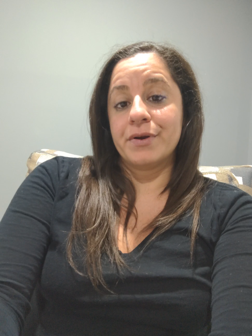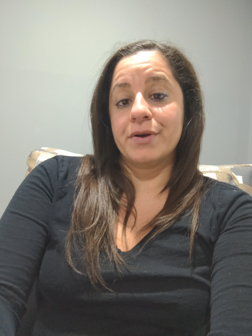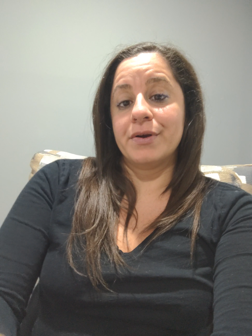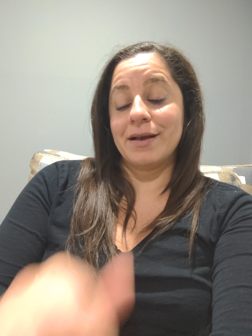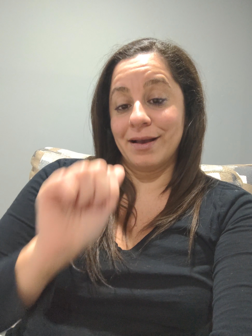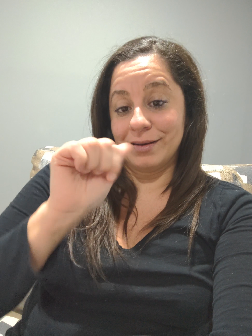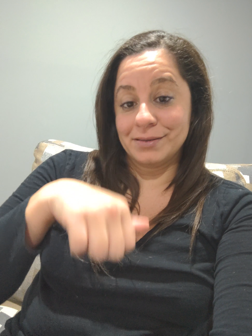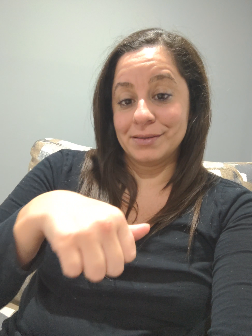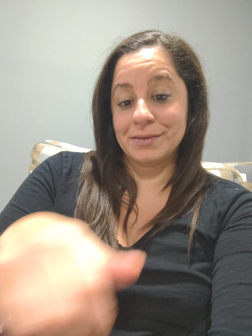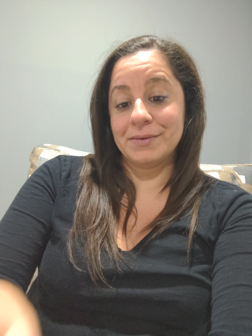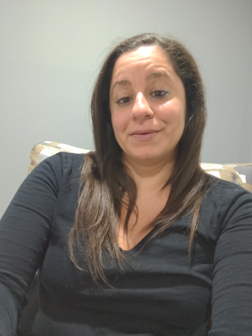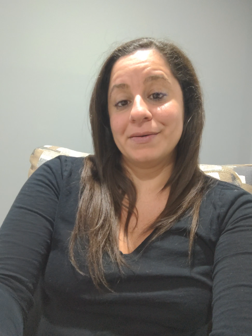can